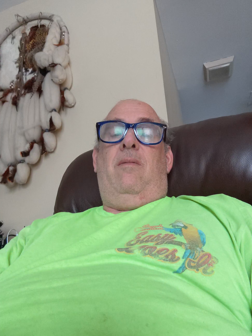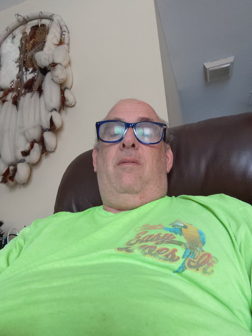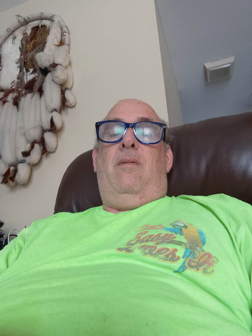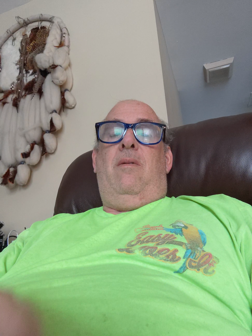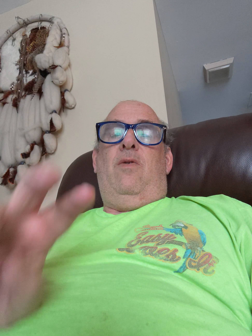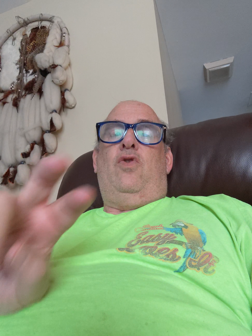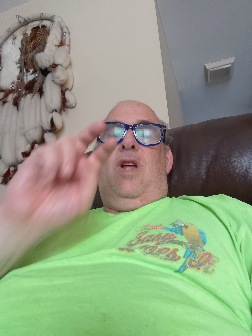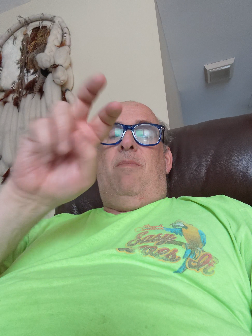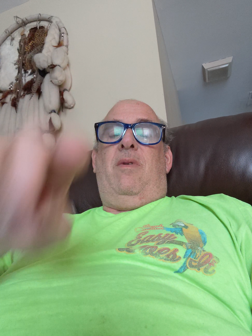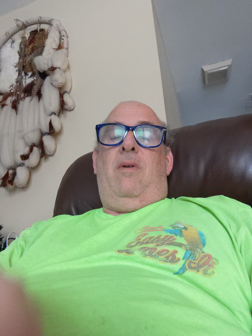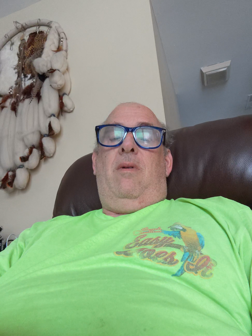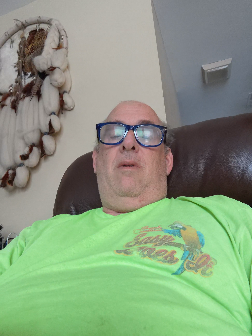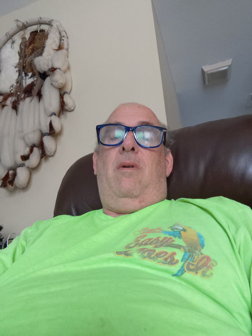jump